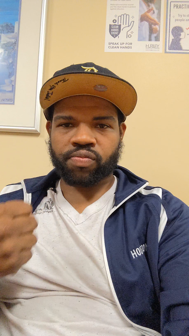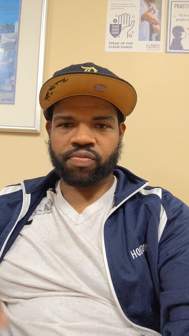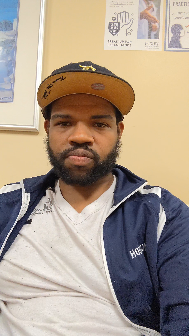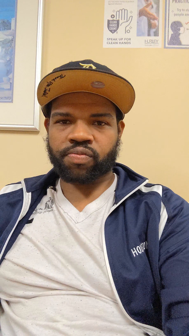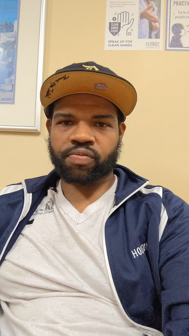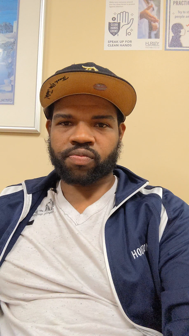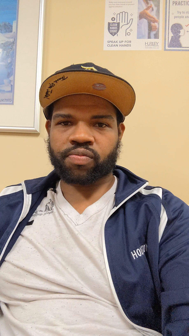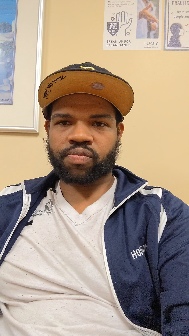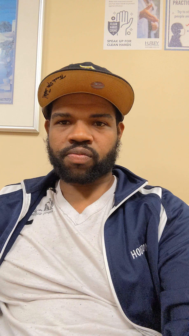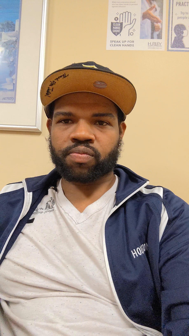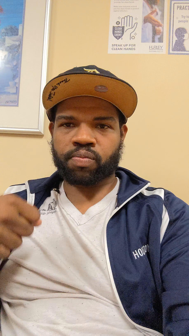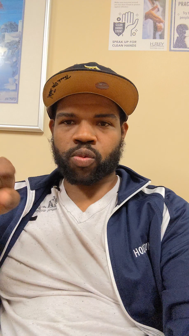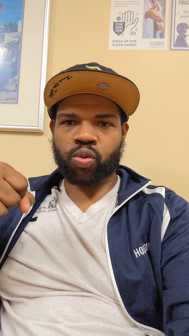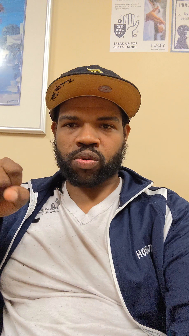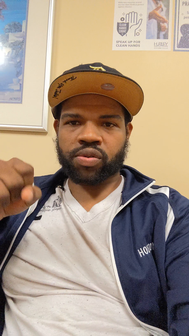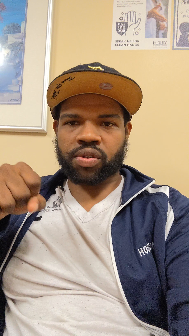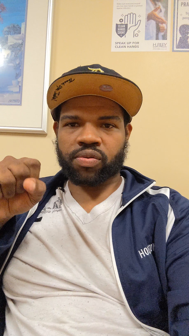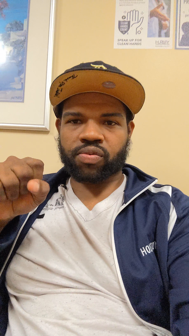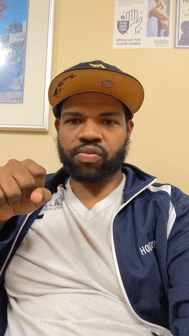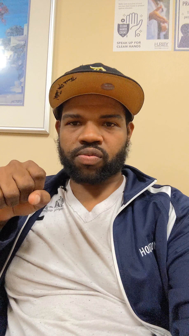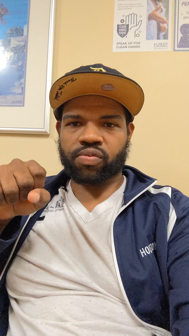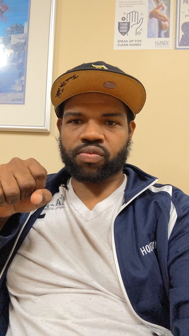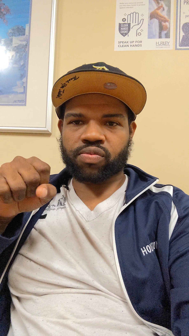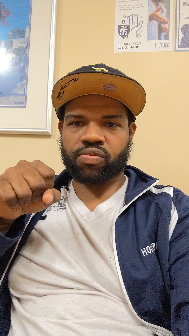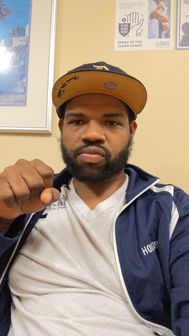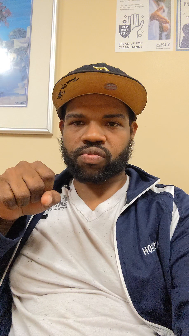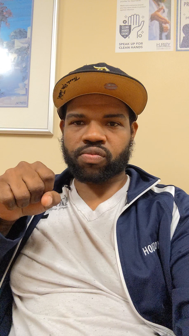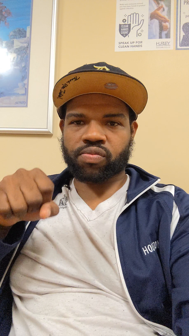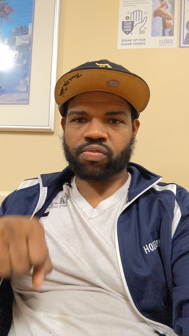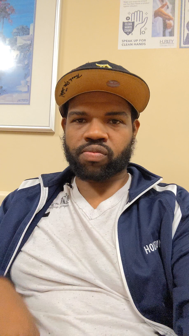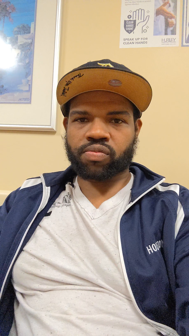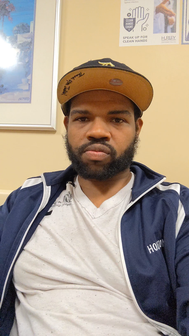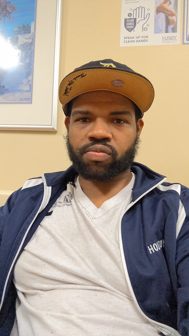motorcycle